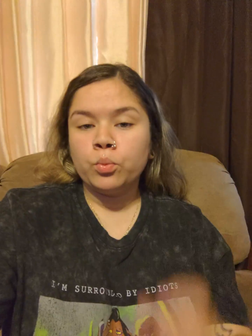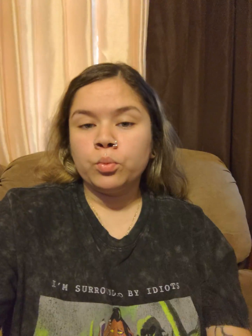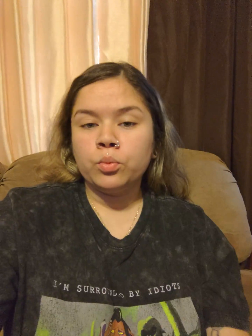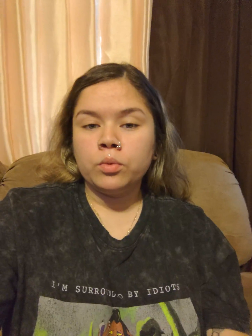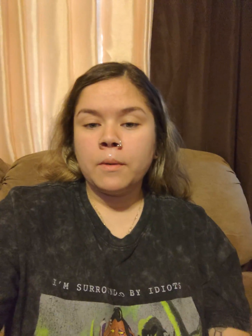but